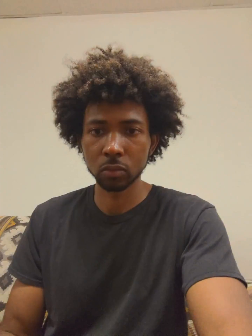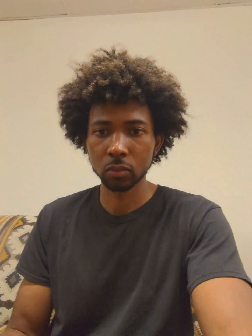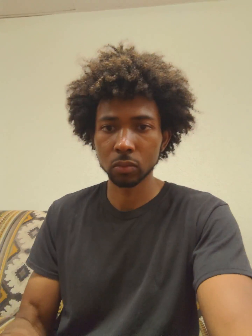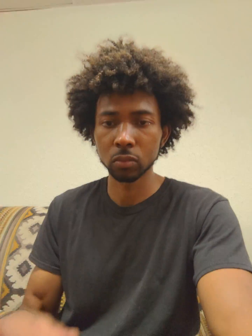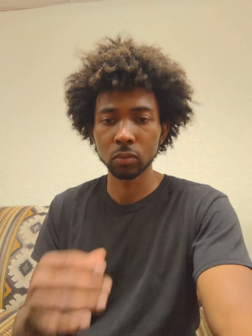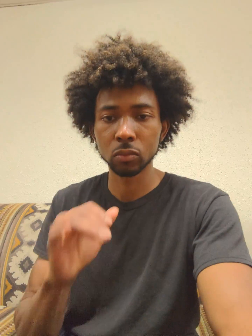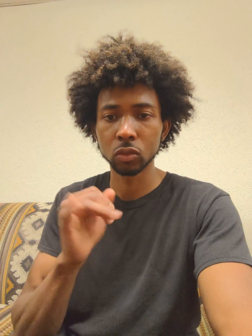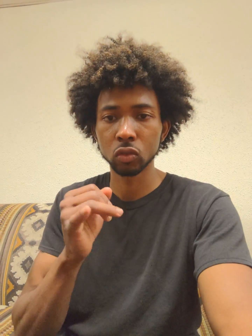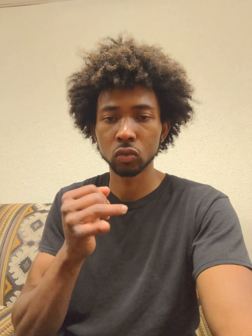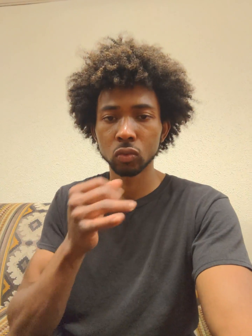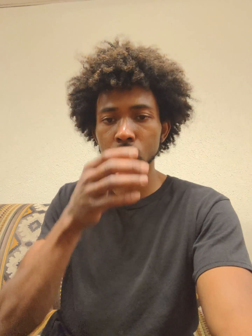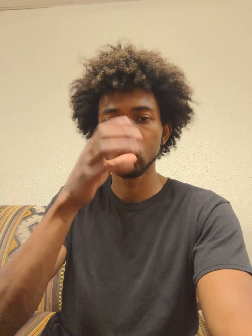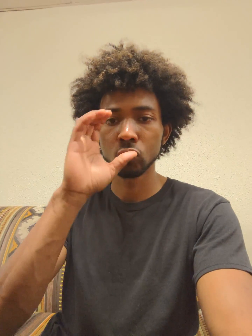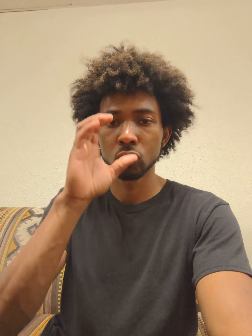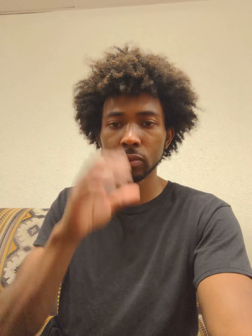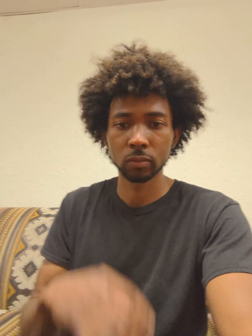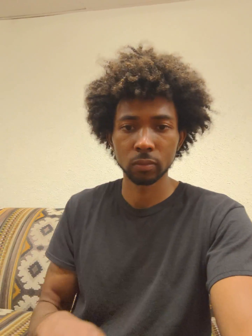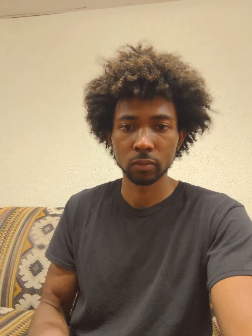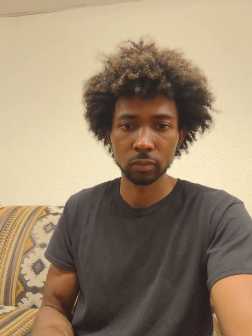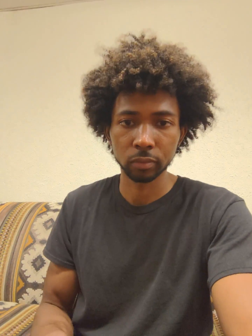juice